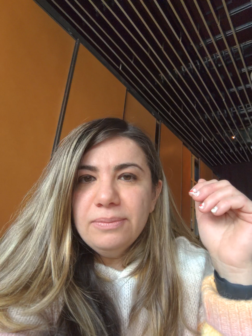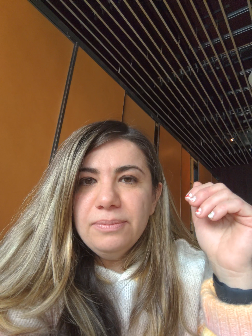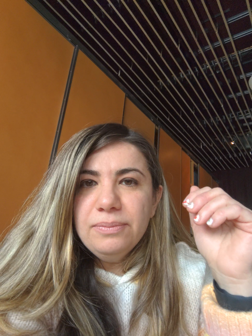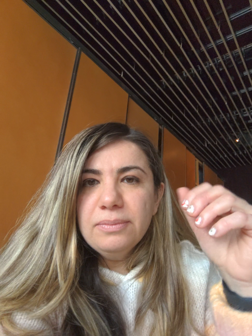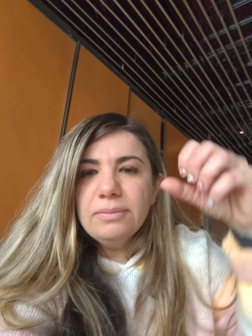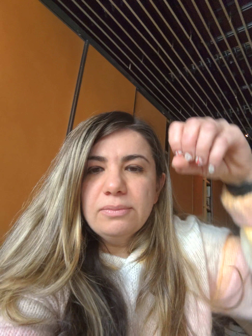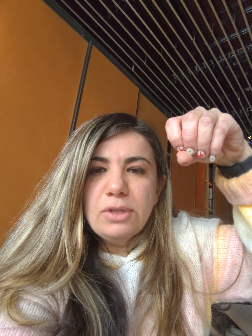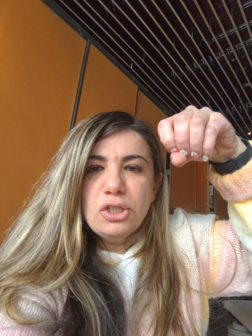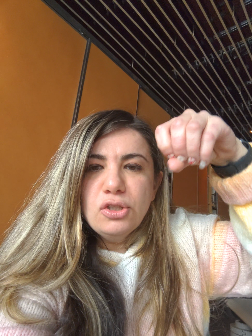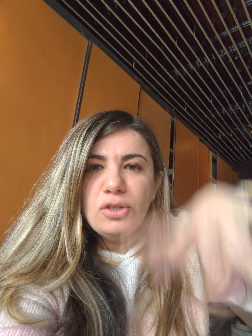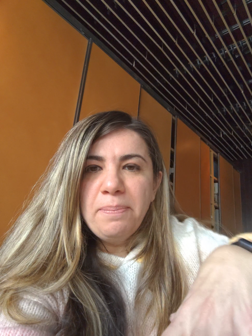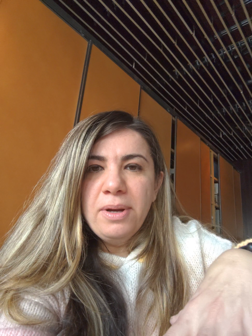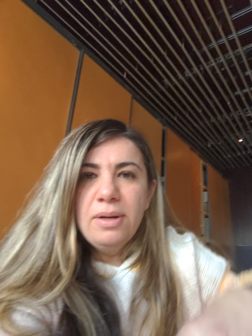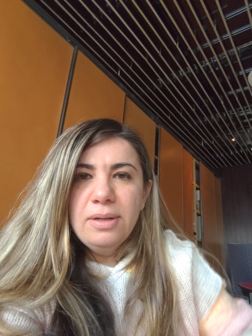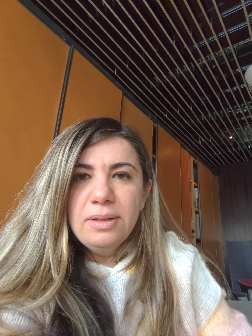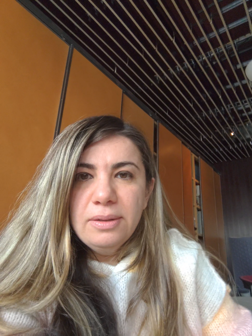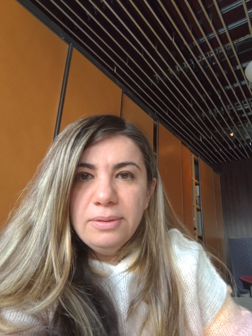drop